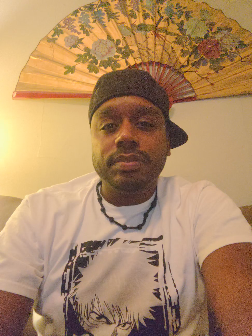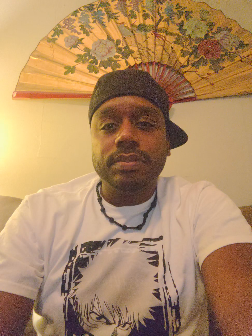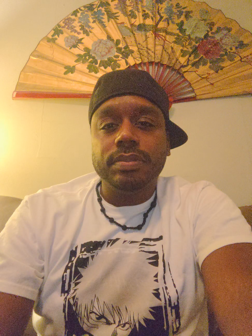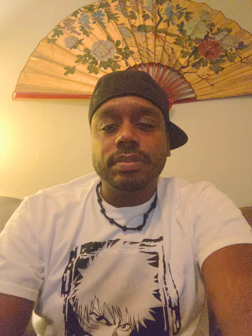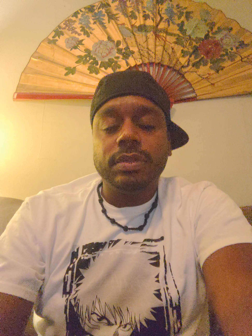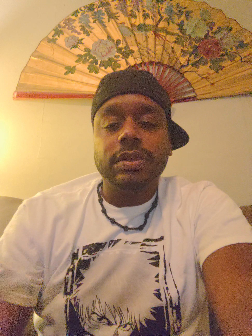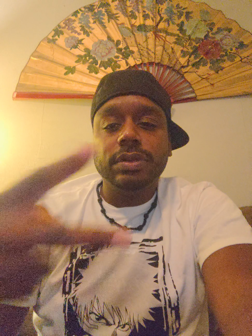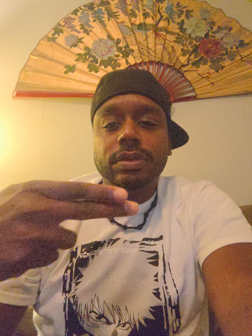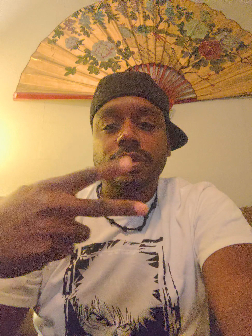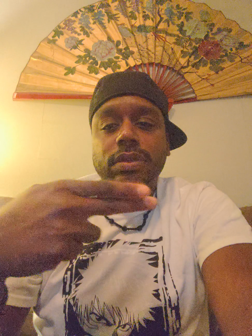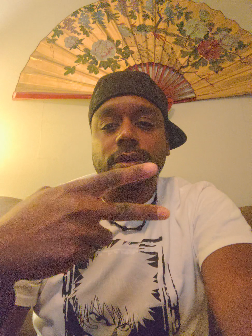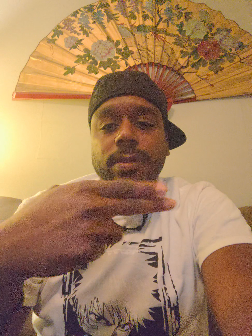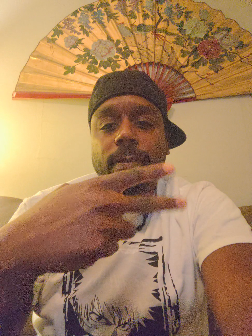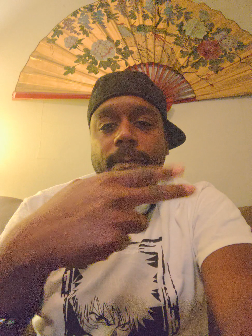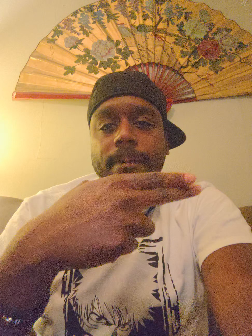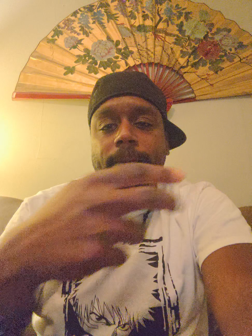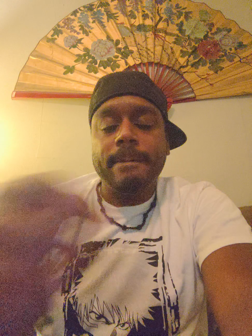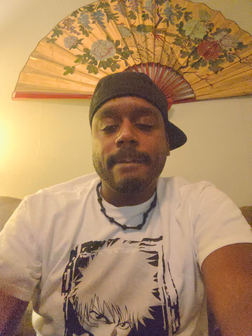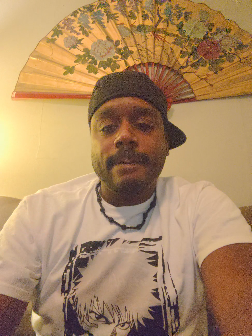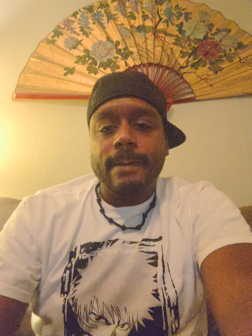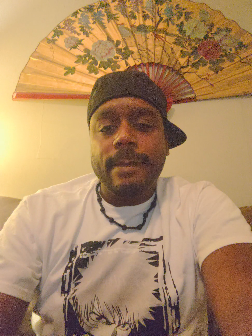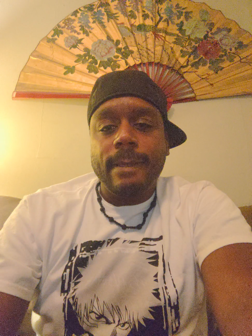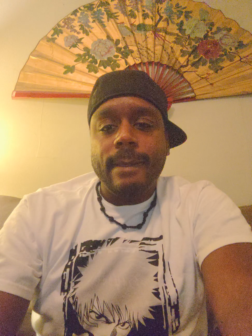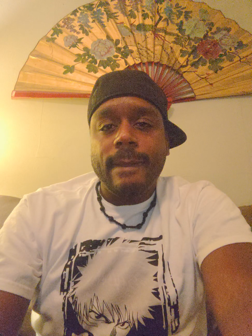scissors